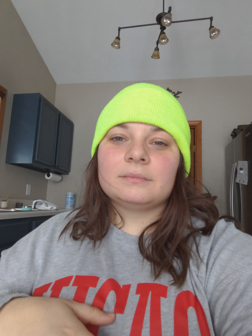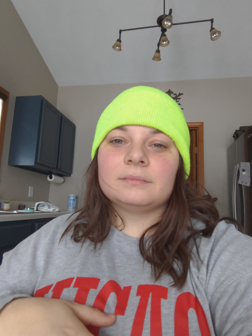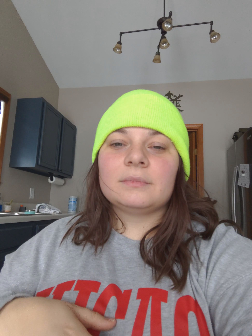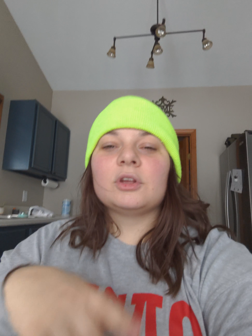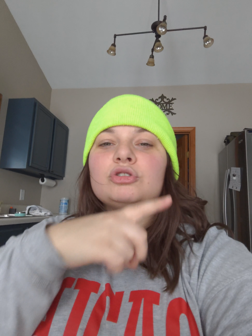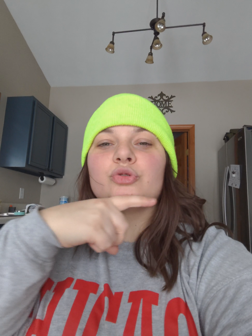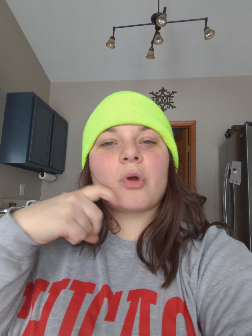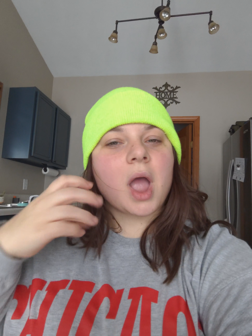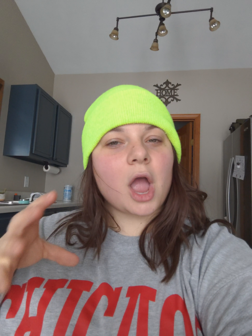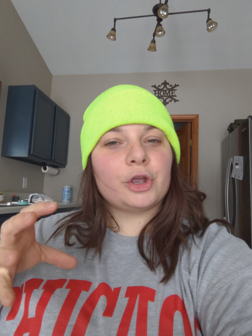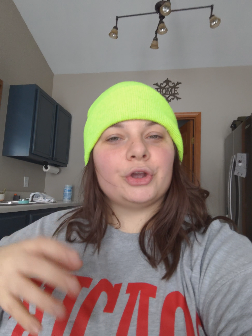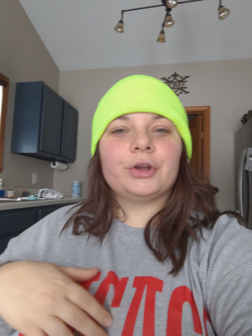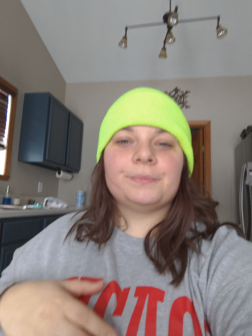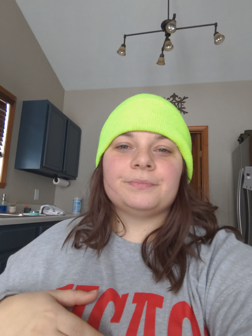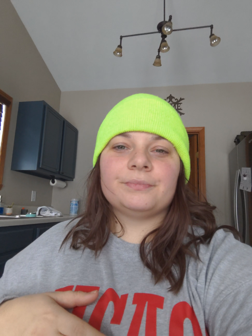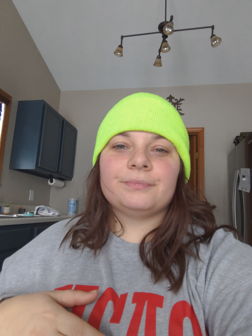dryer